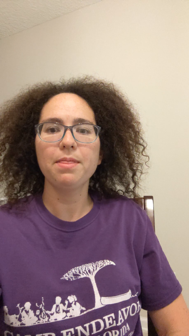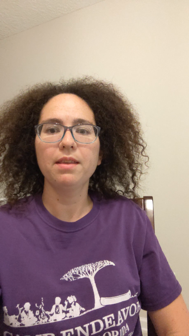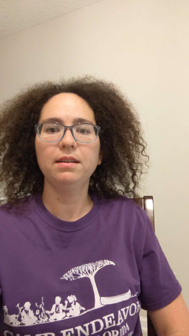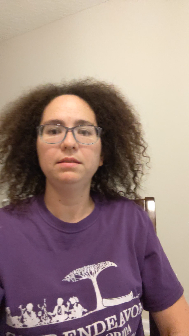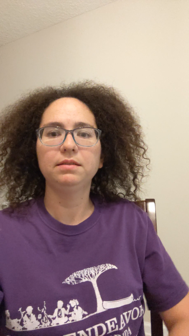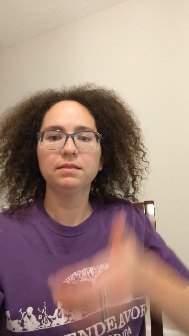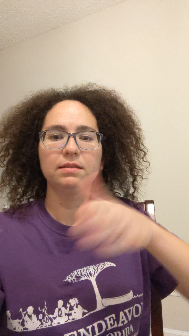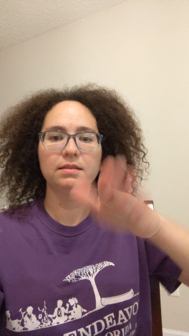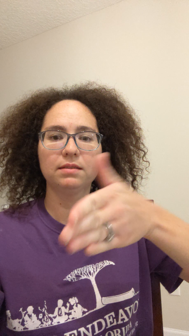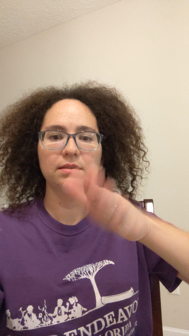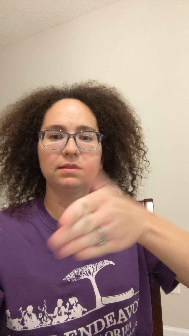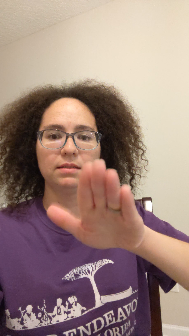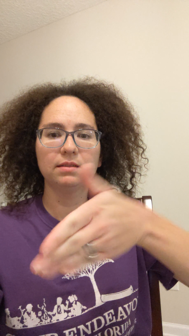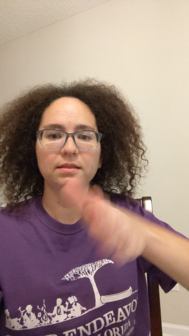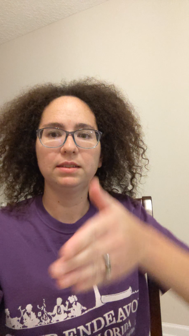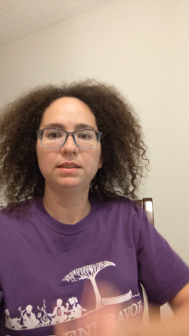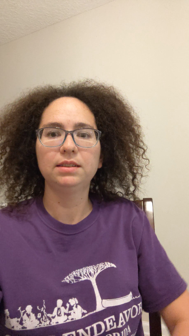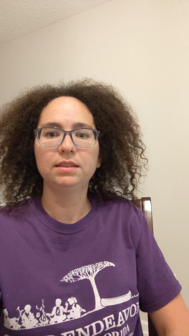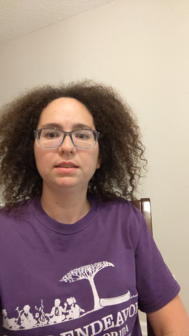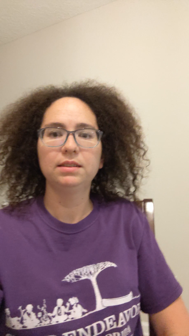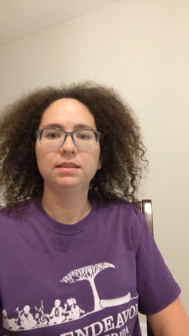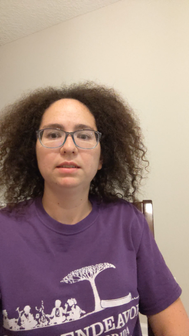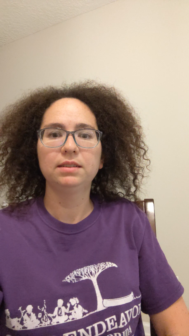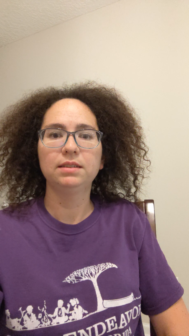cook